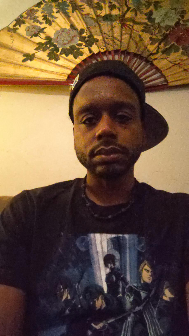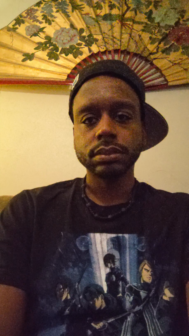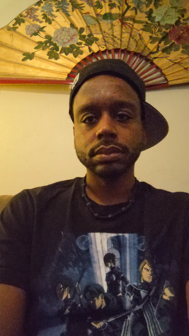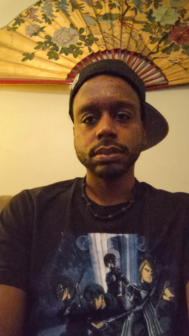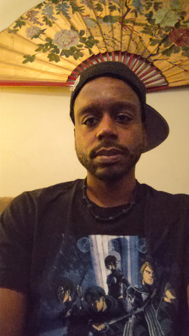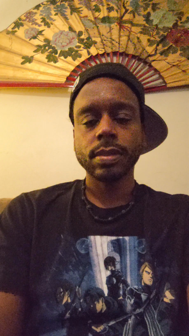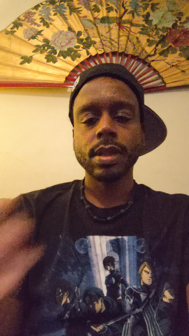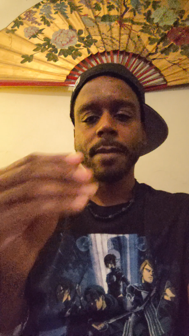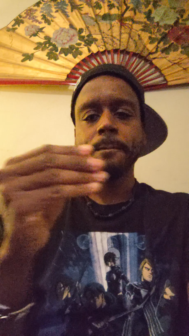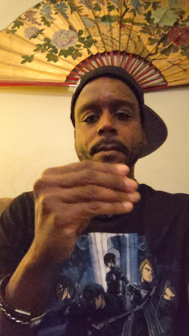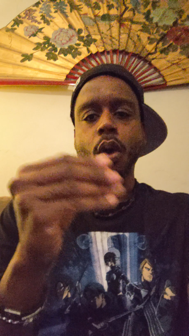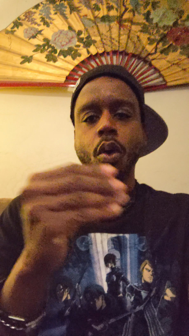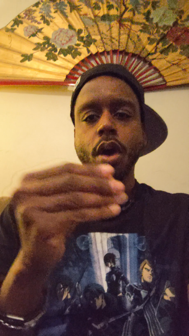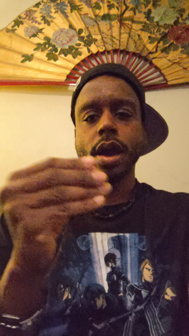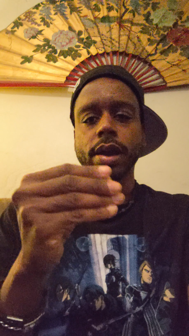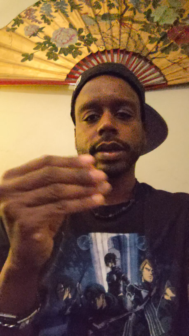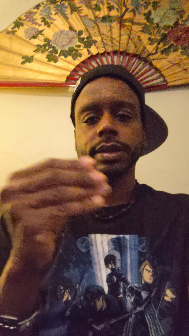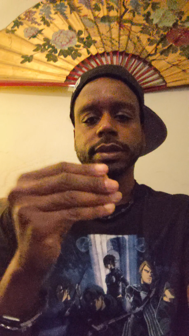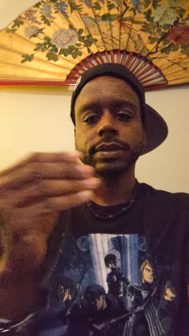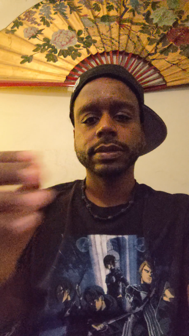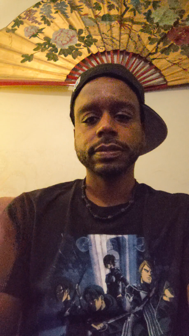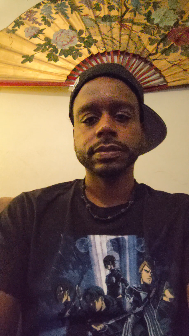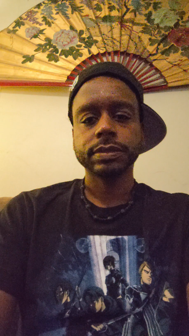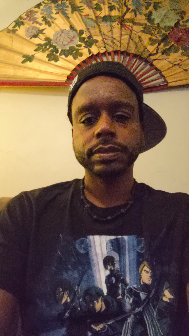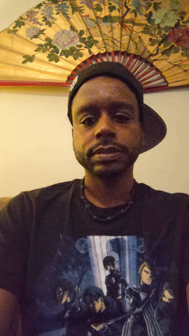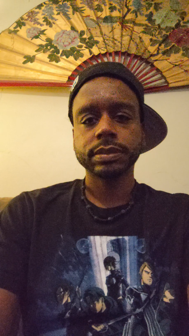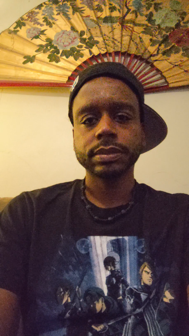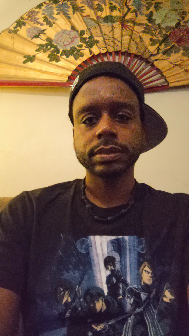more